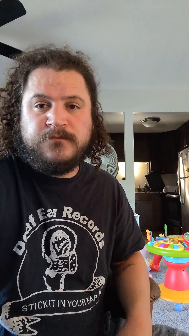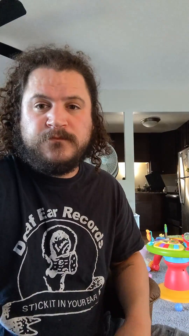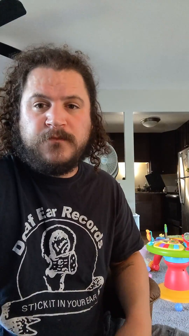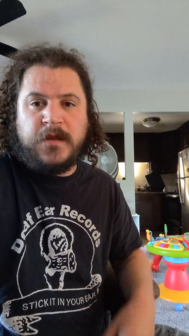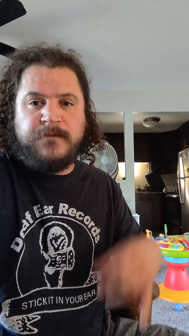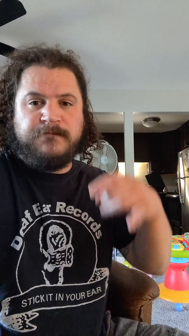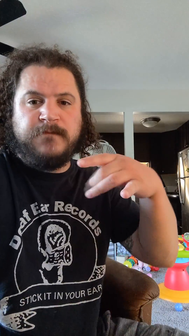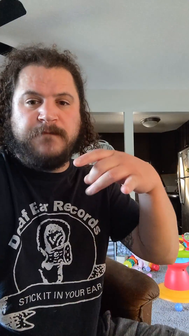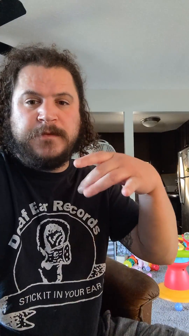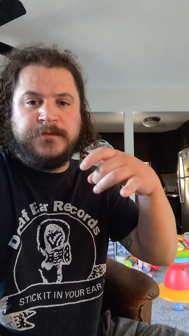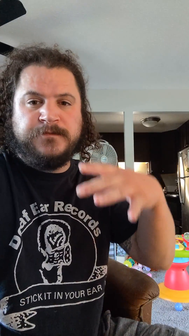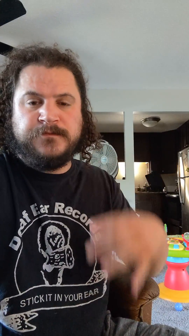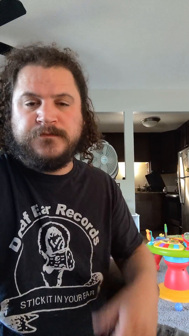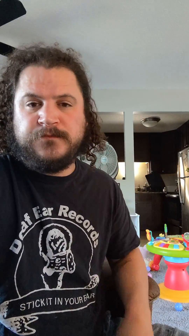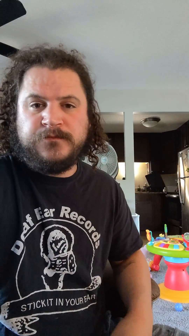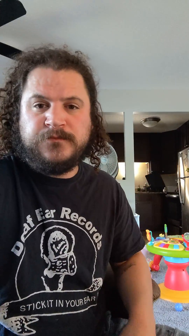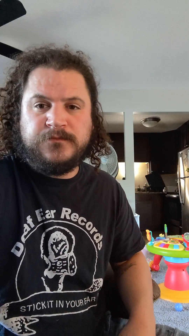pumpkin